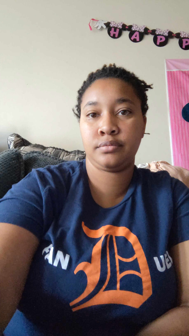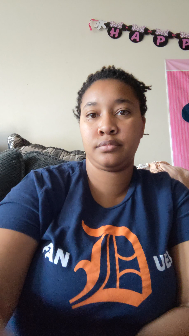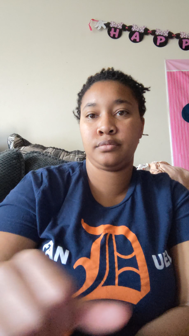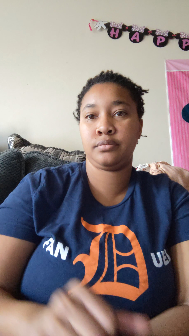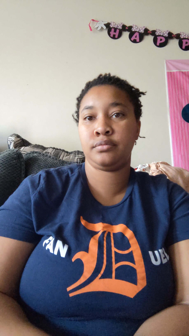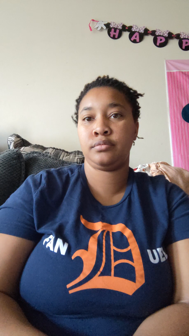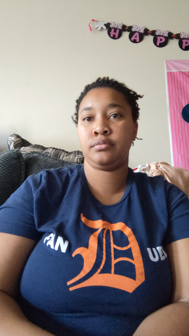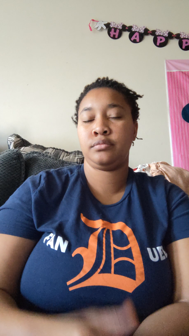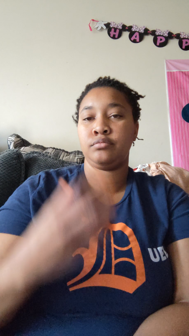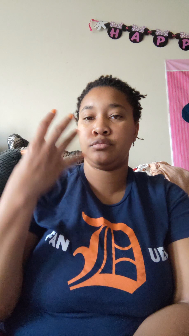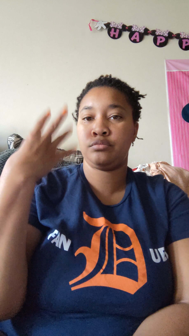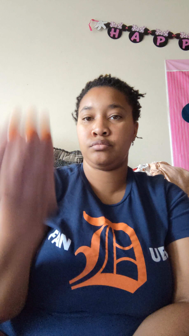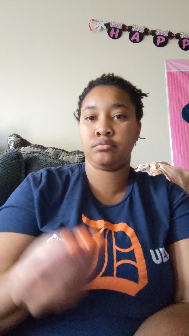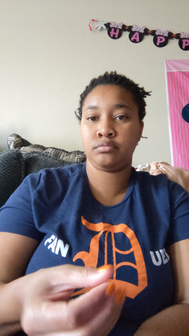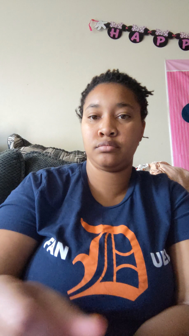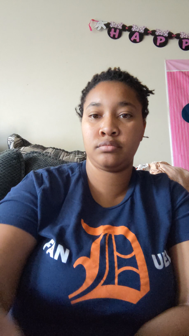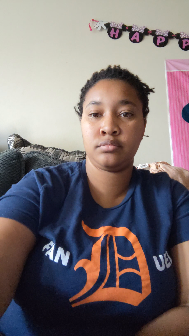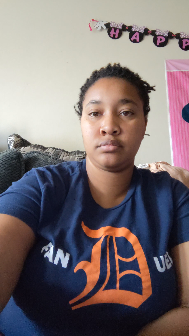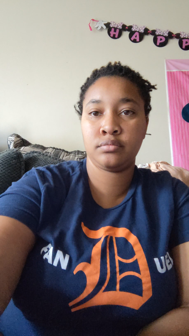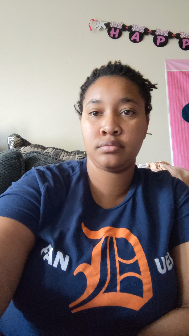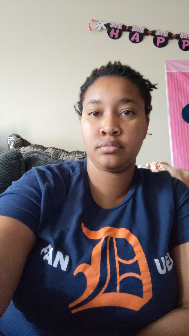got to